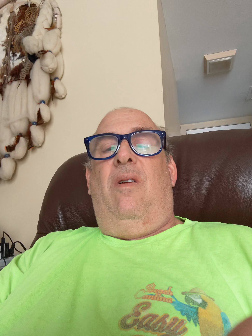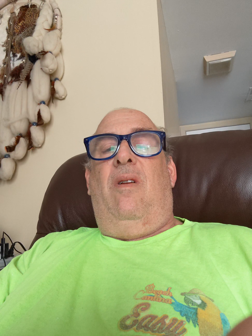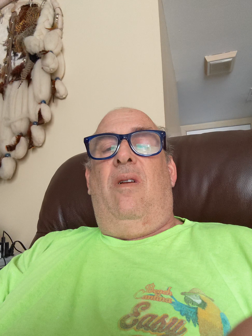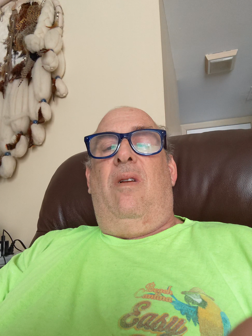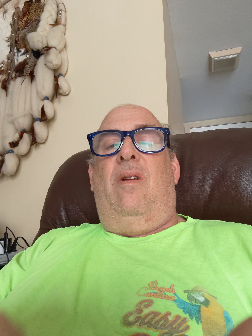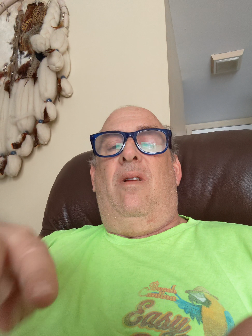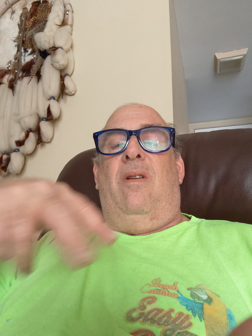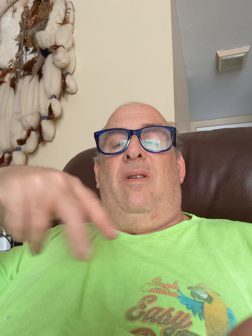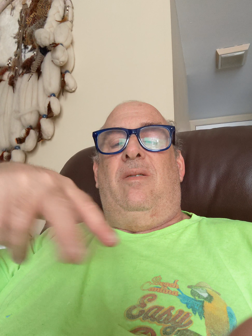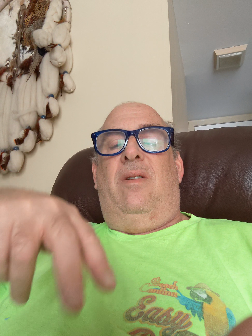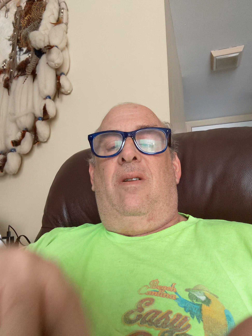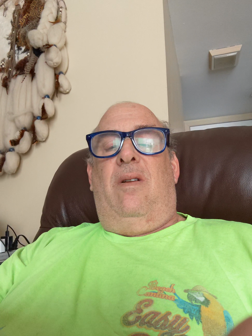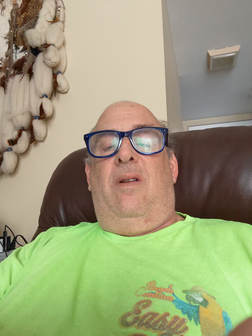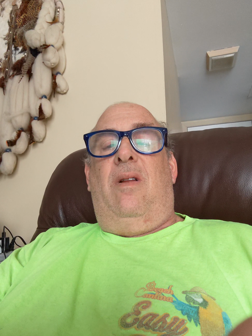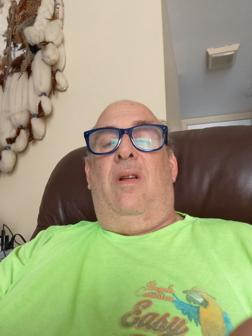dance